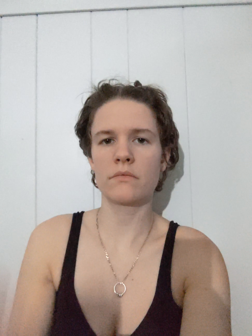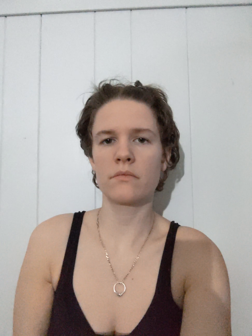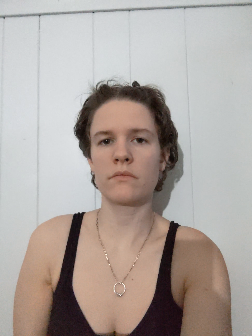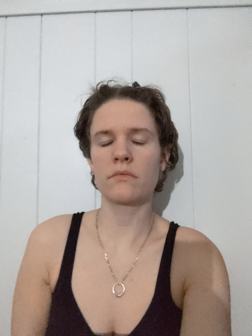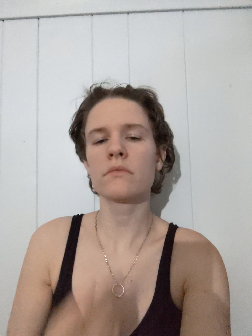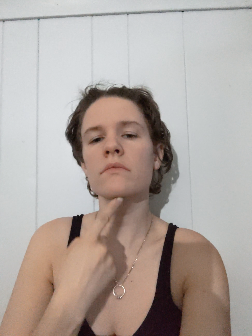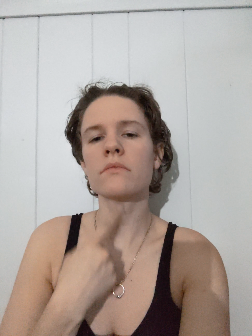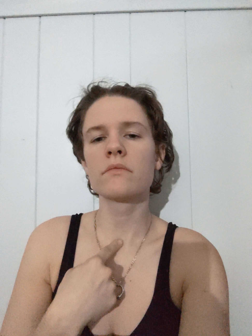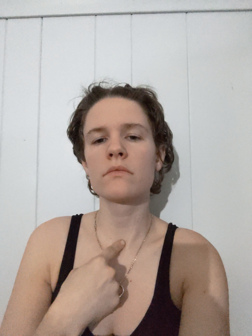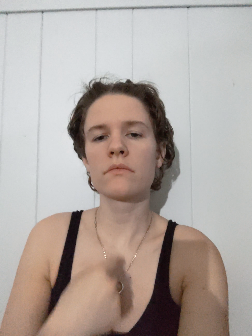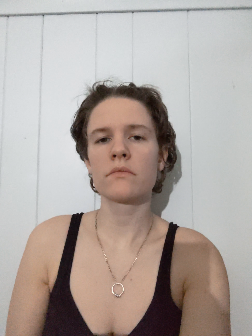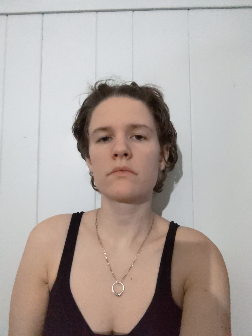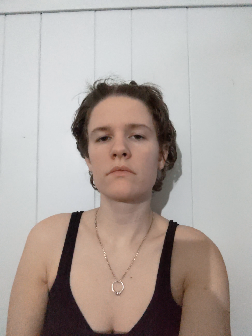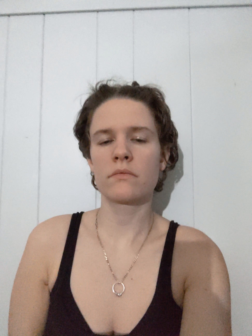thirsty